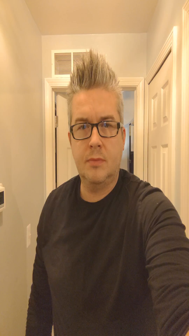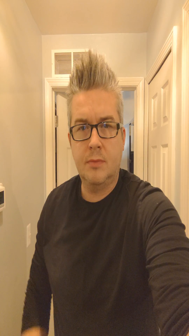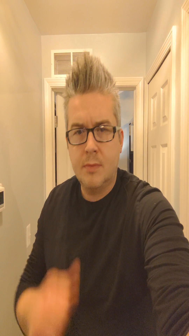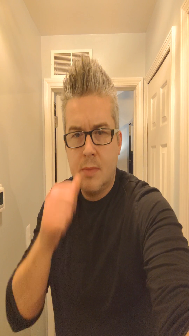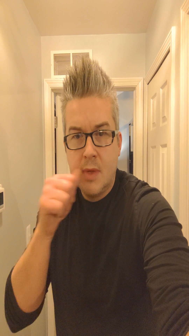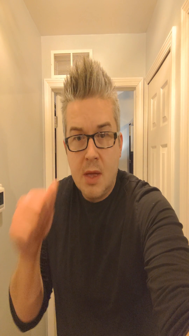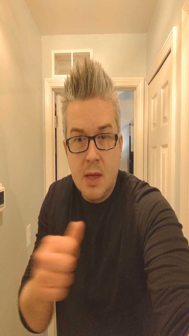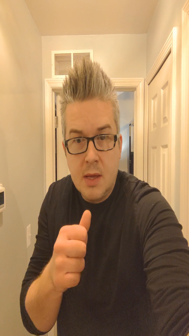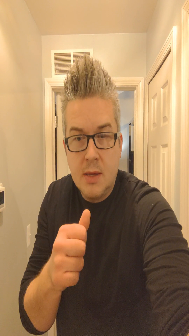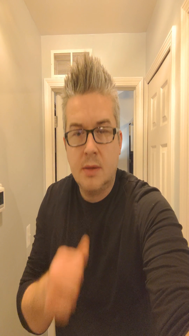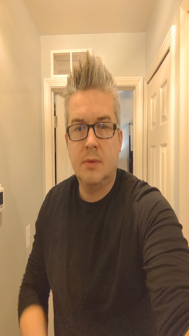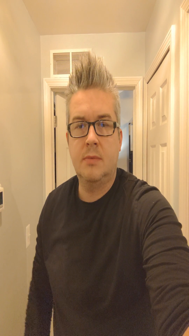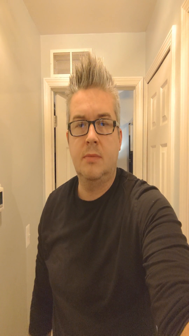hide